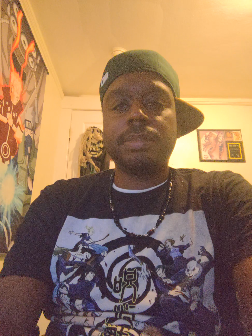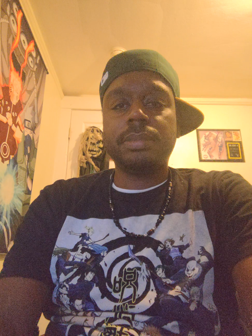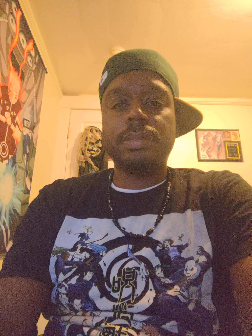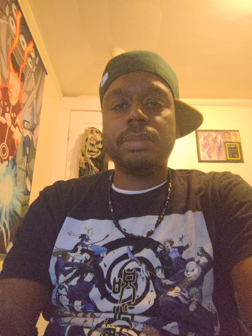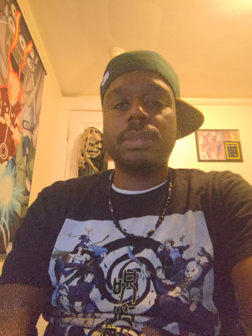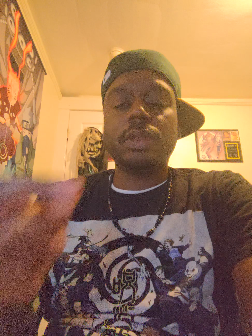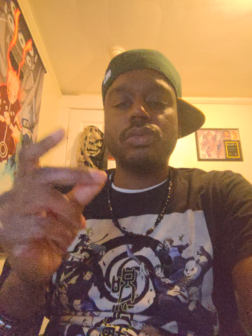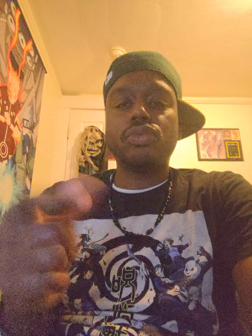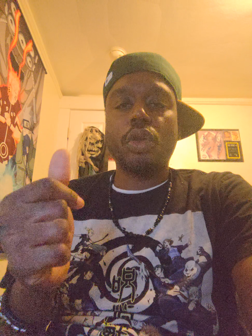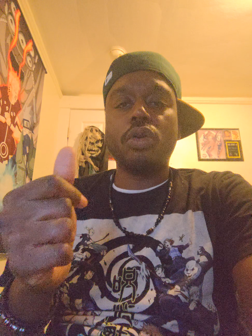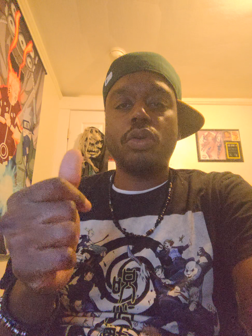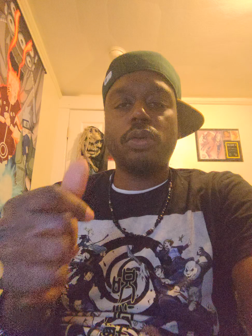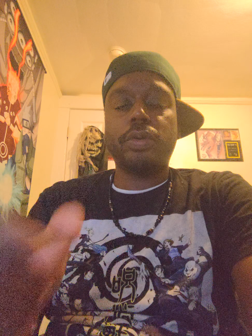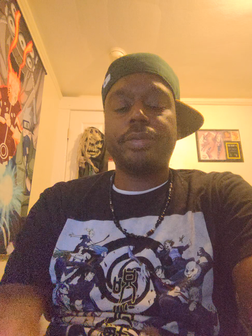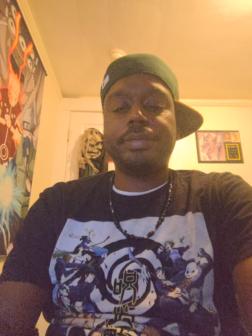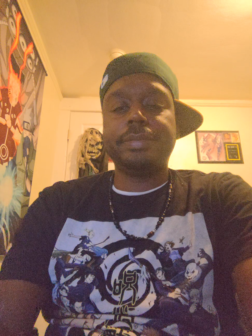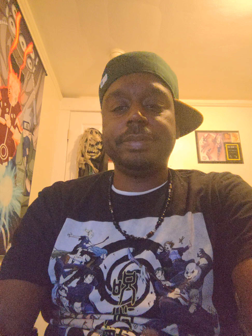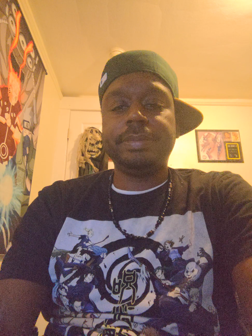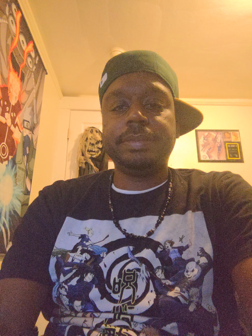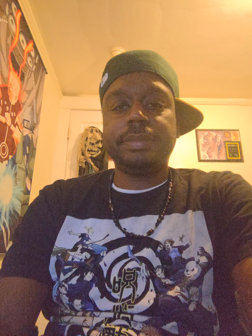dog